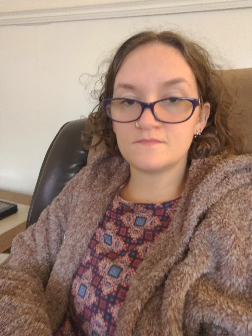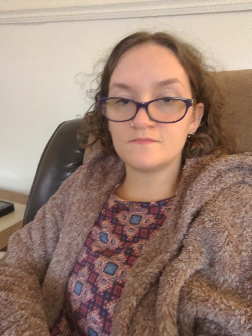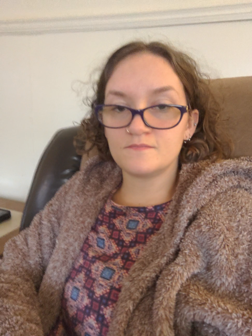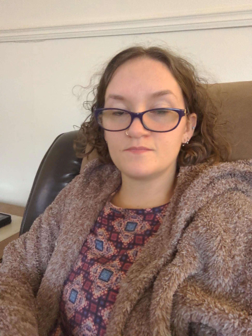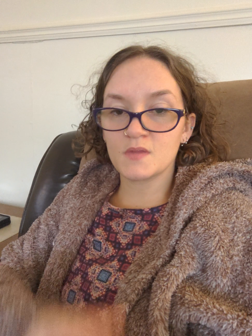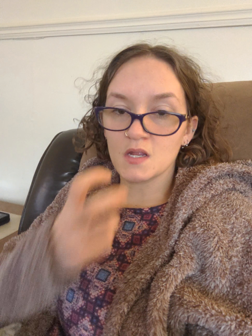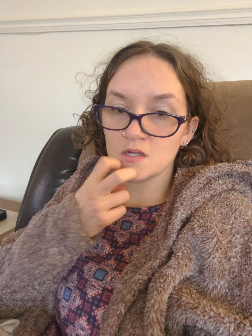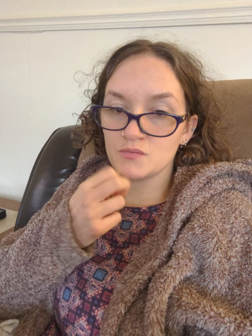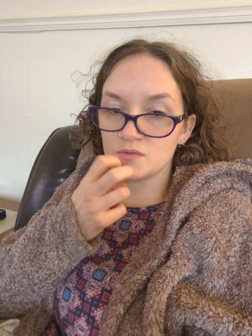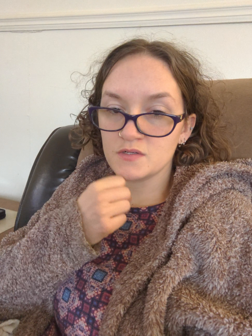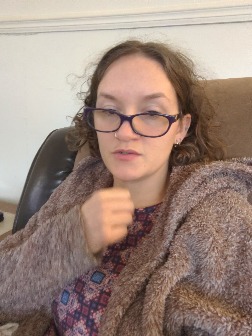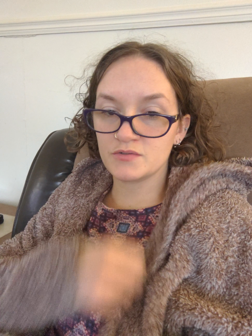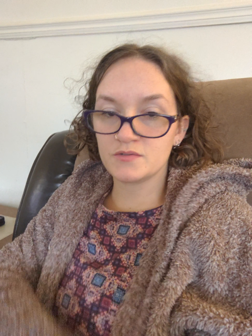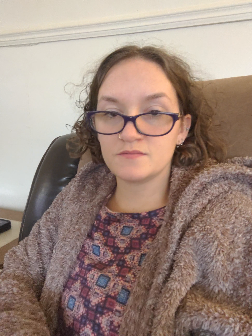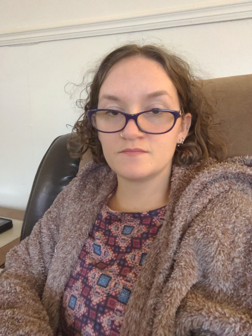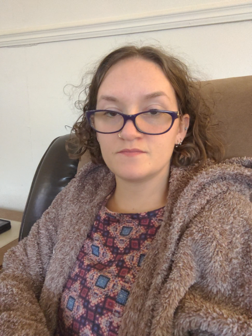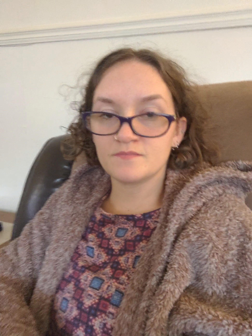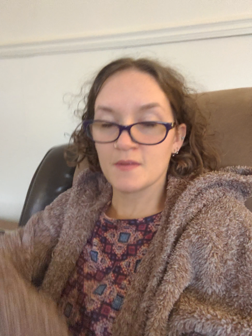underwear